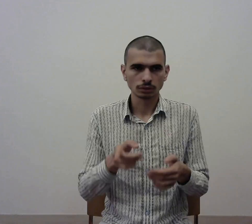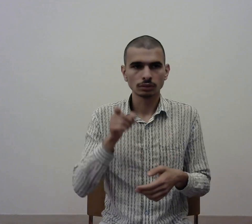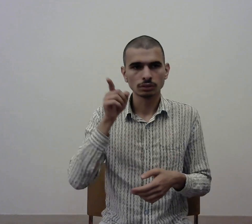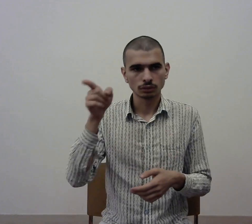ora